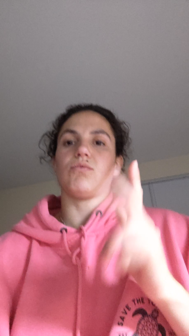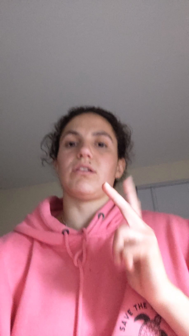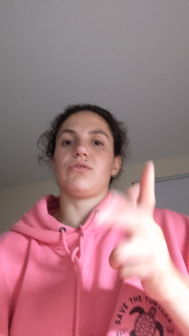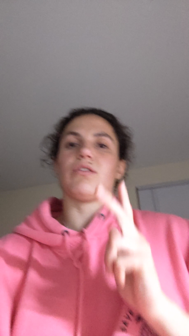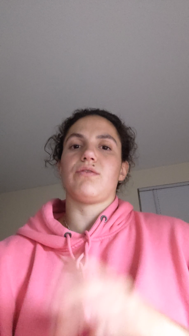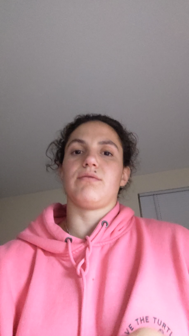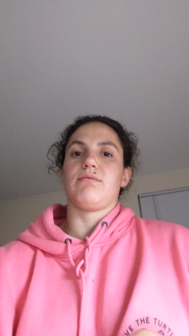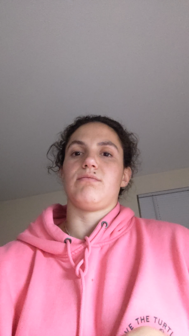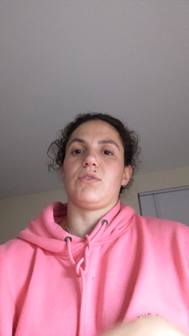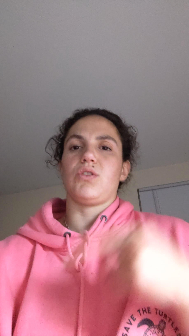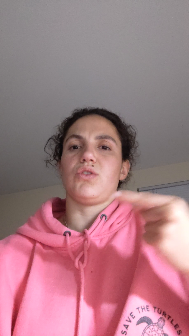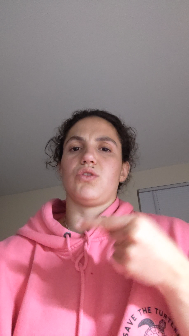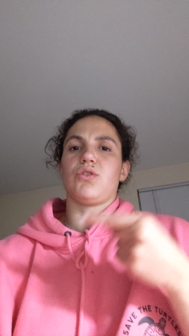hurt